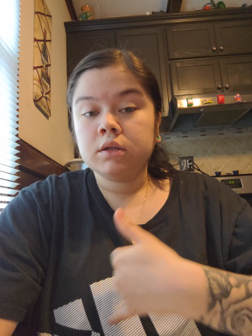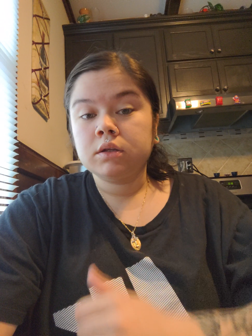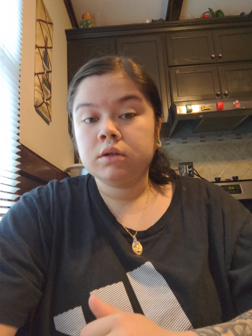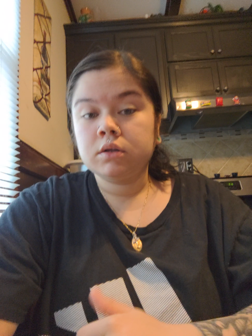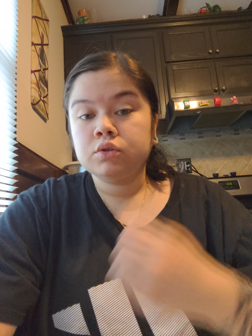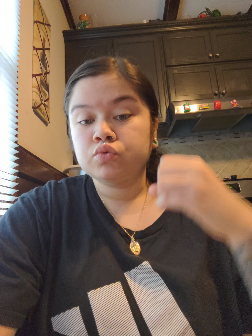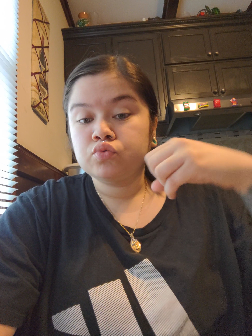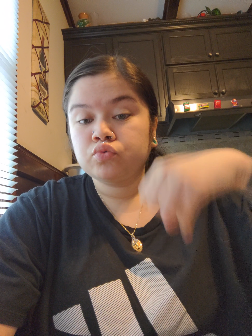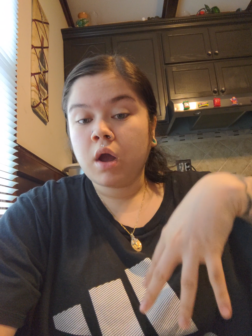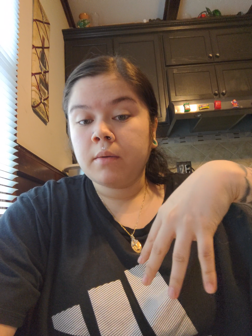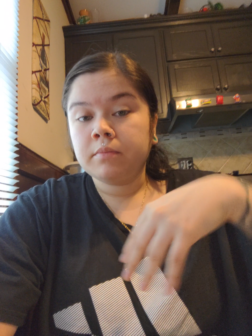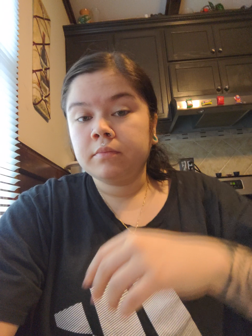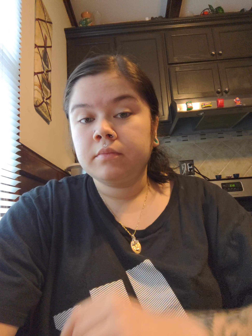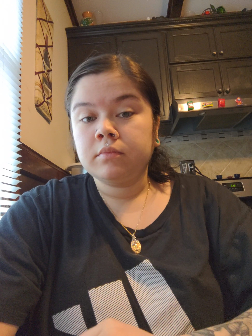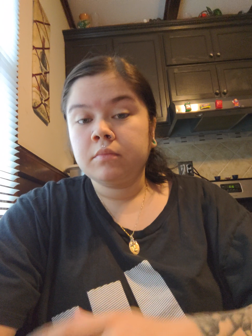drop